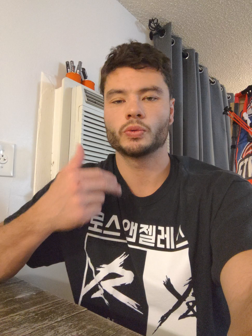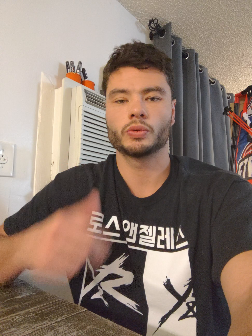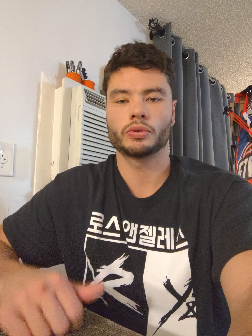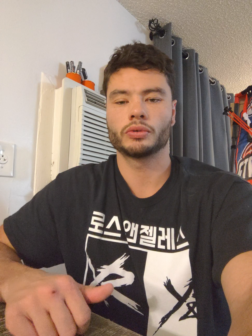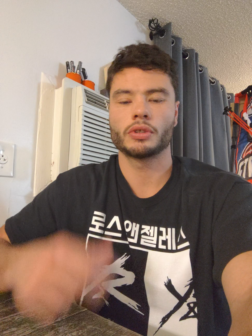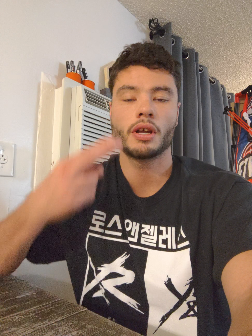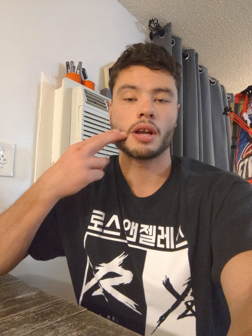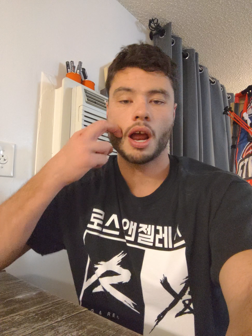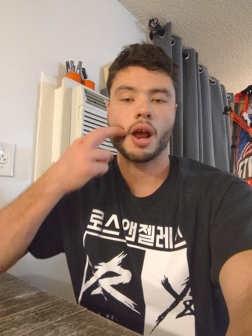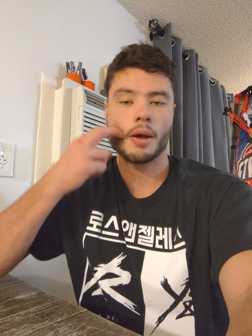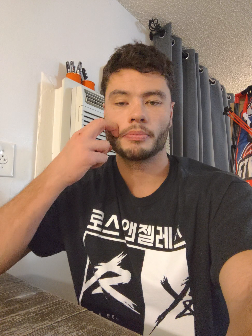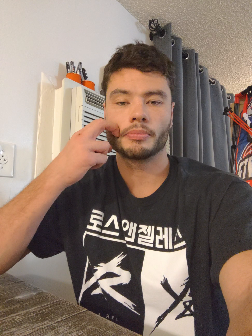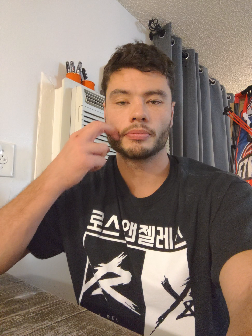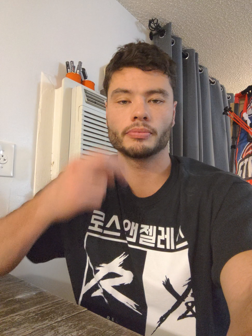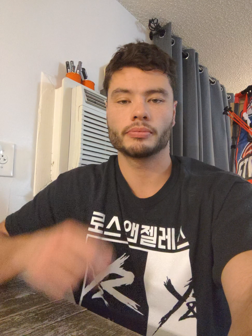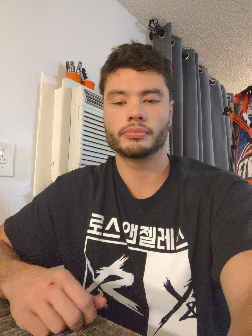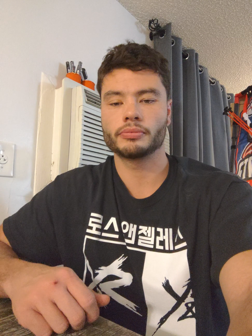gum